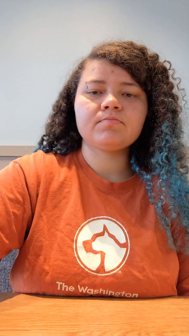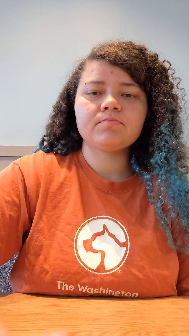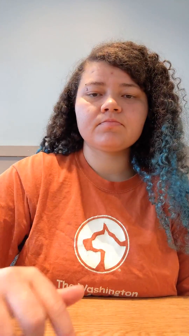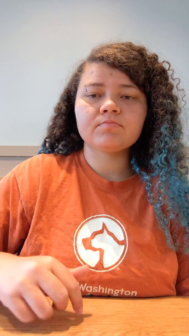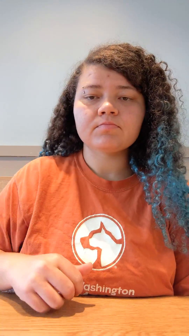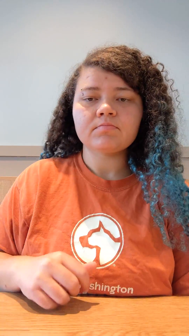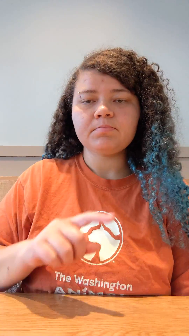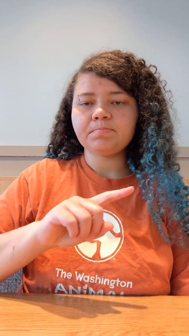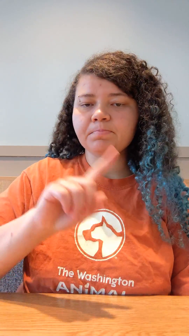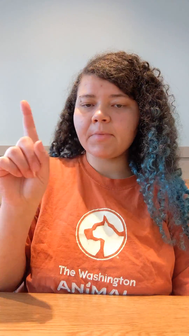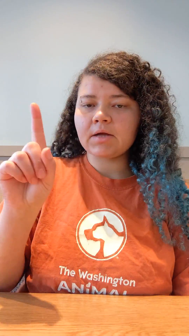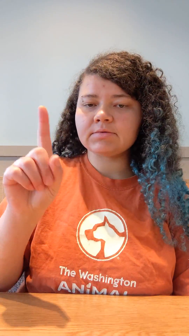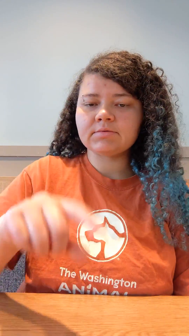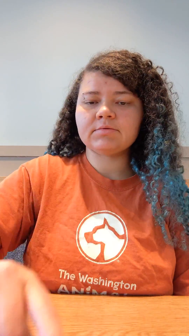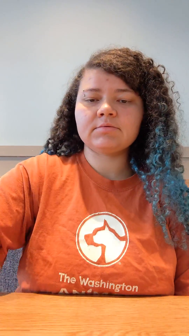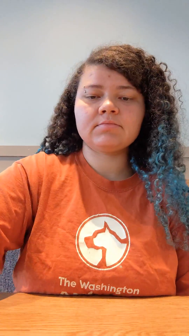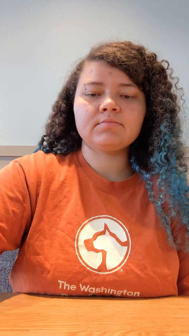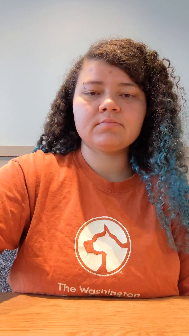but